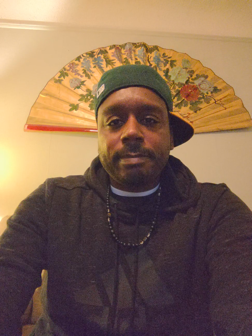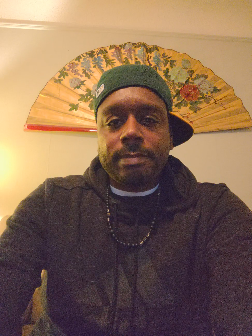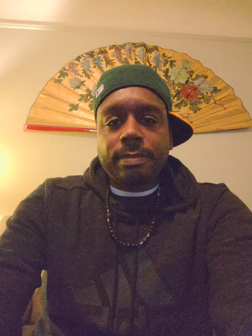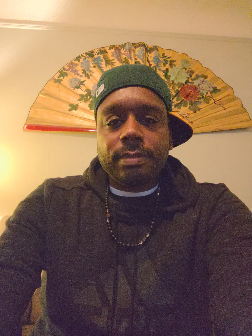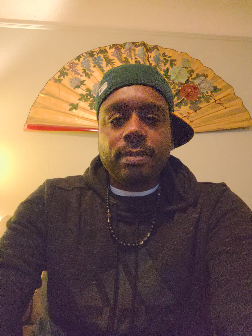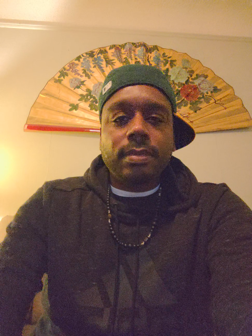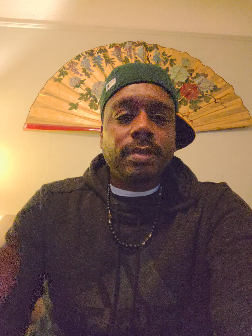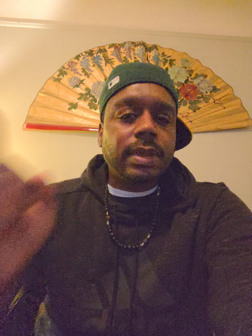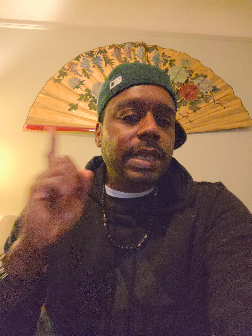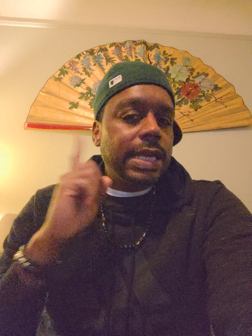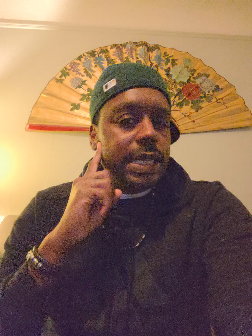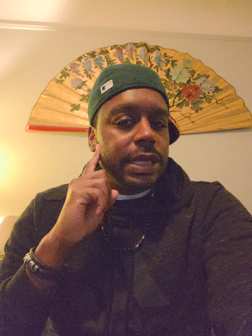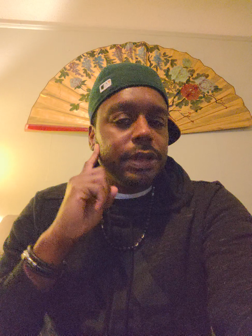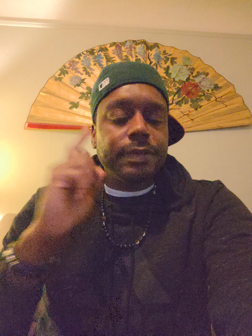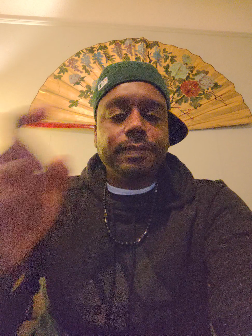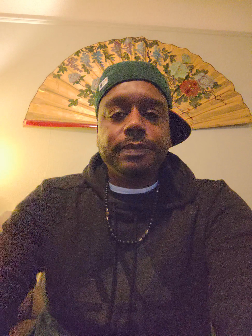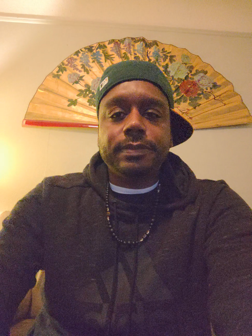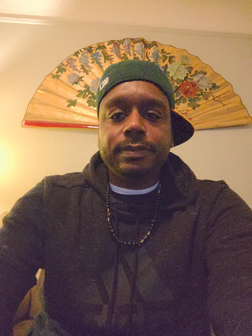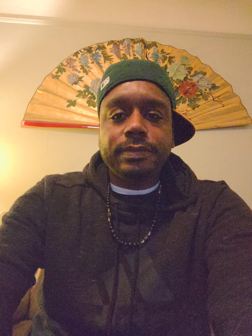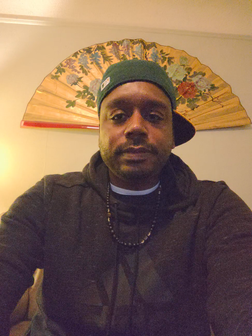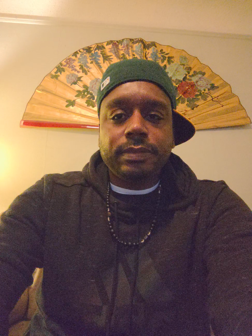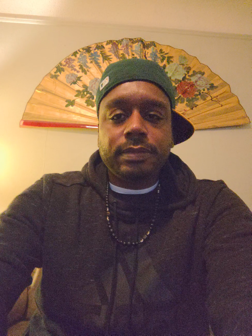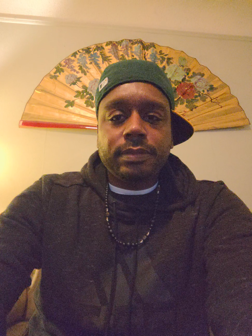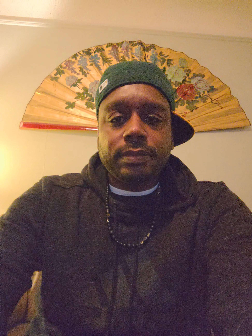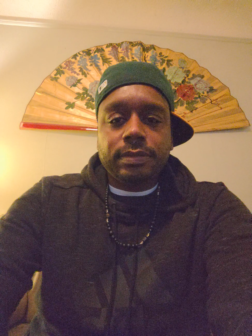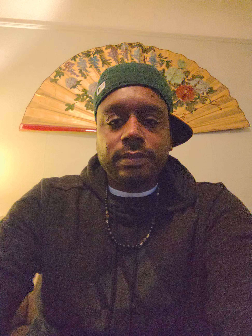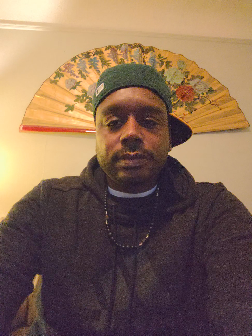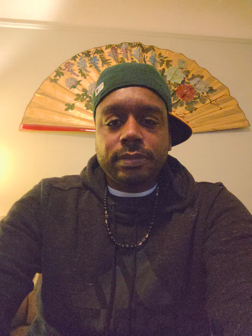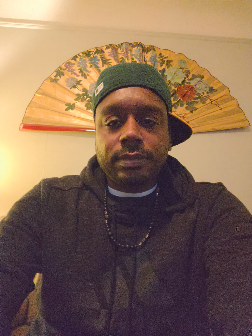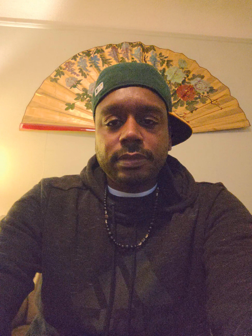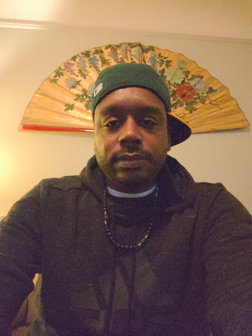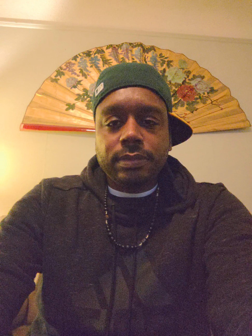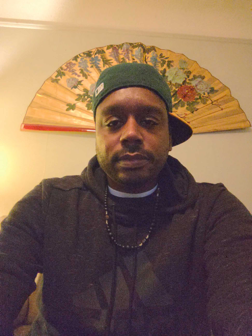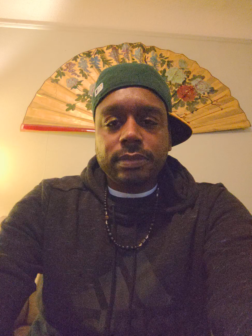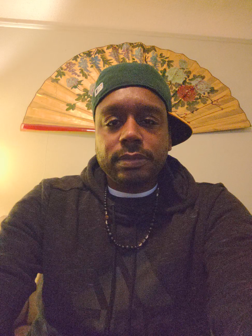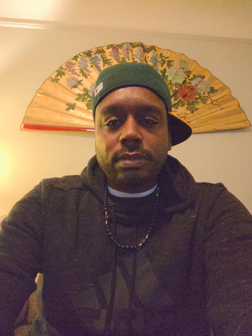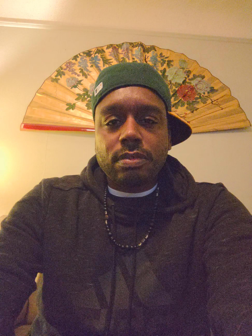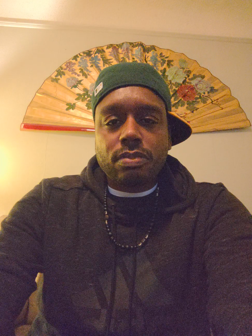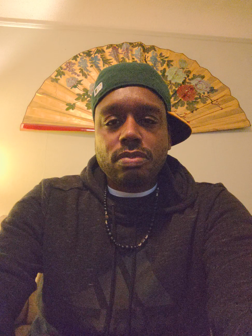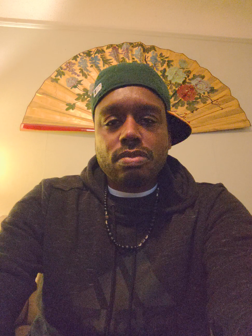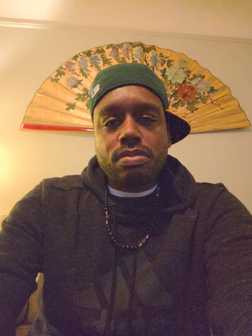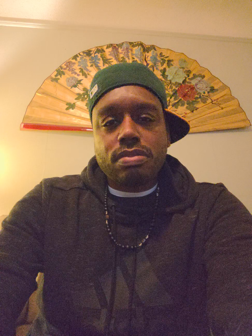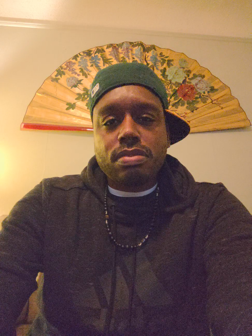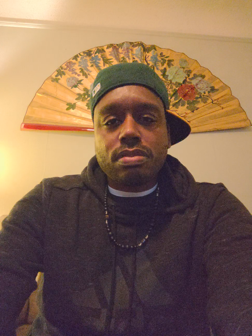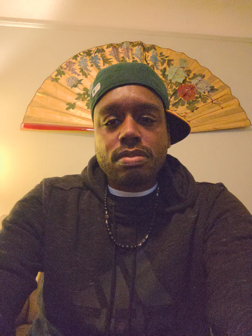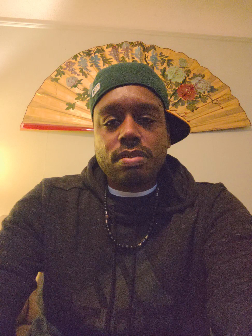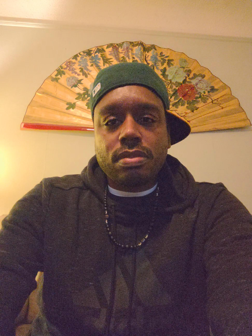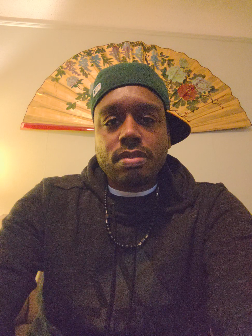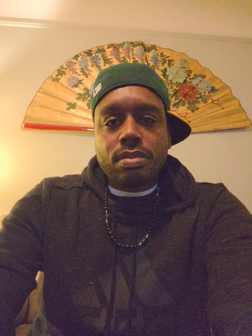hear